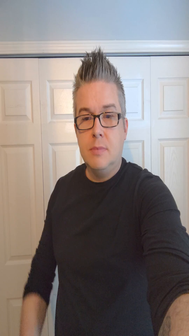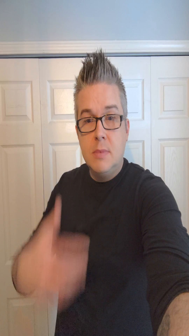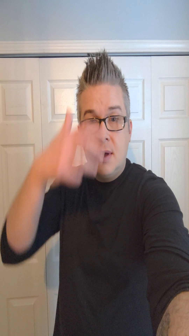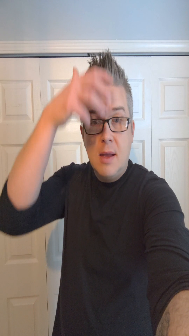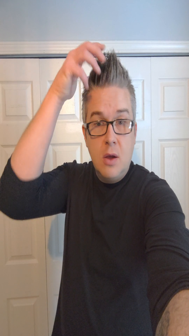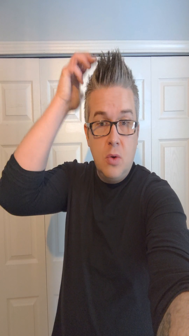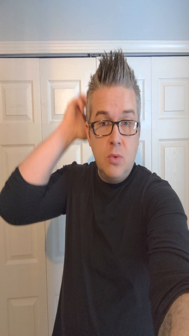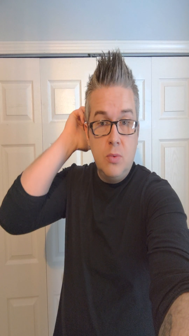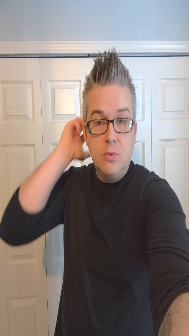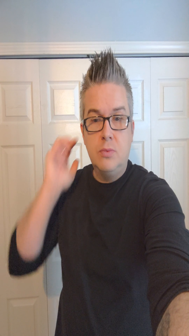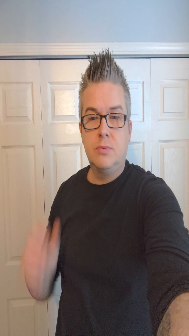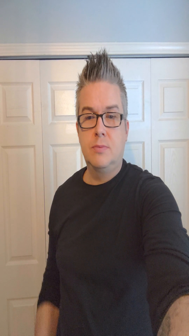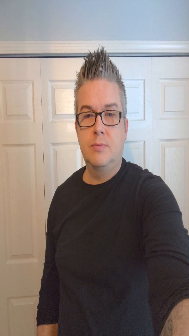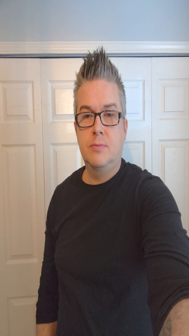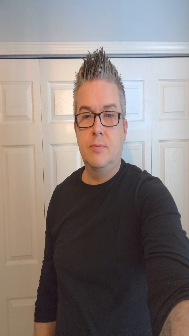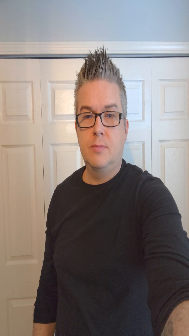lion